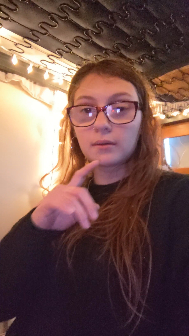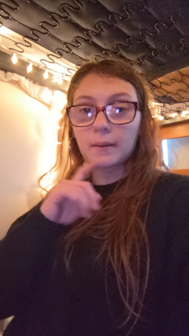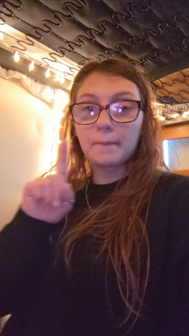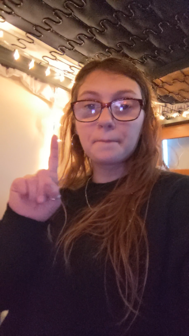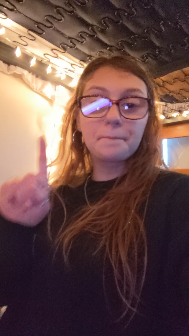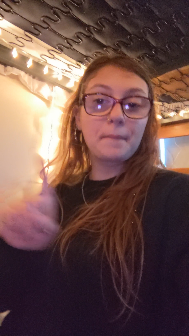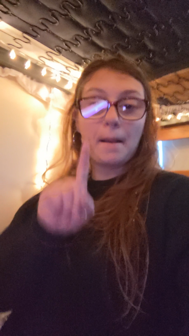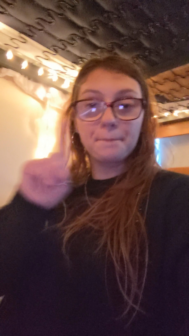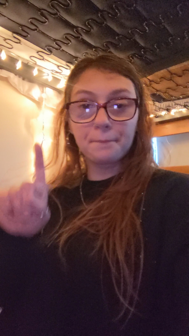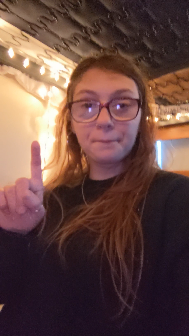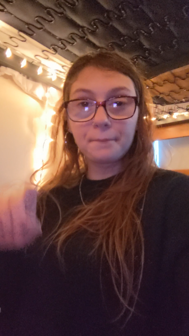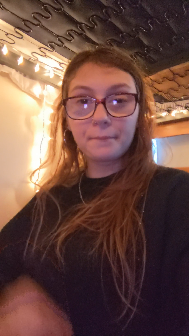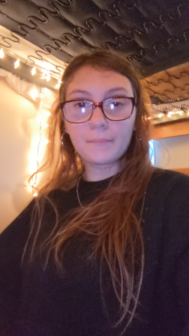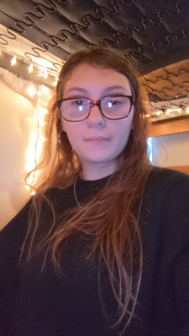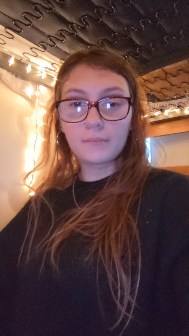bump